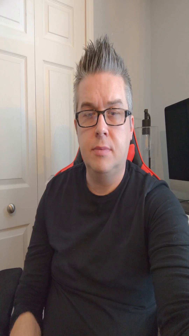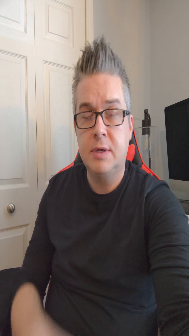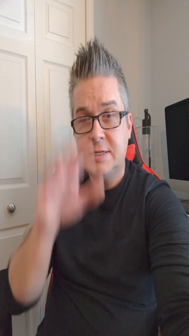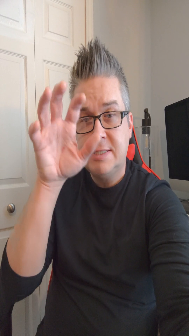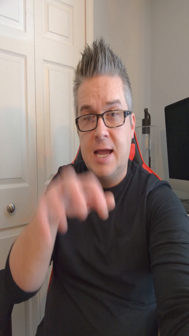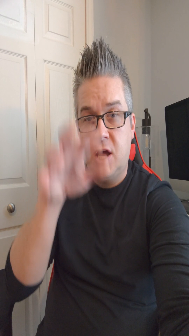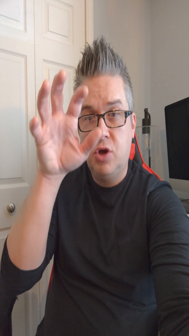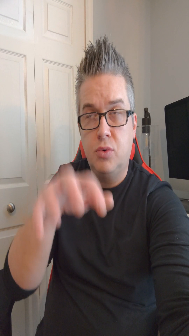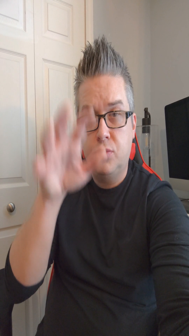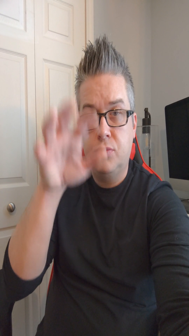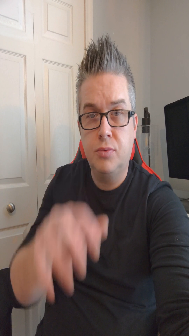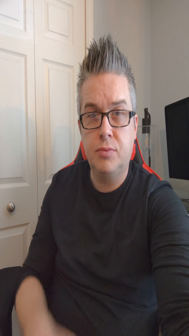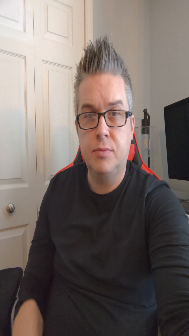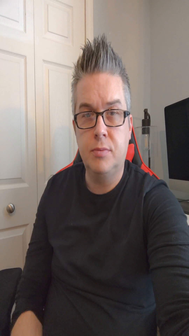alligator